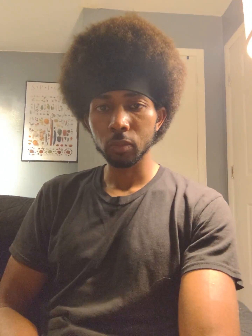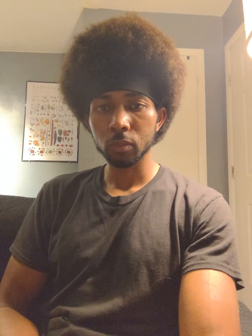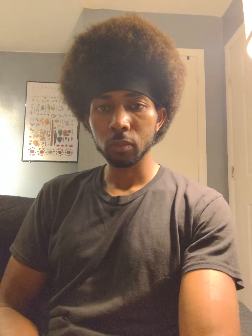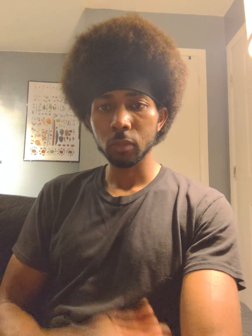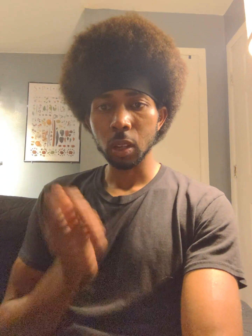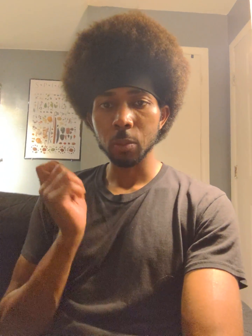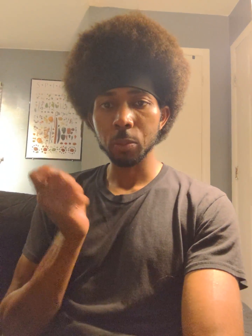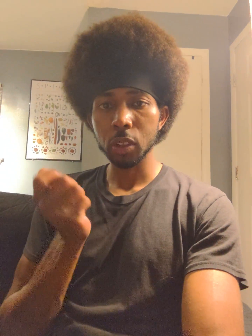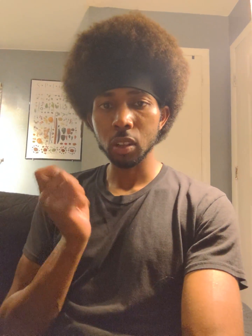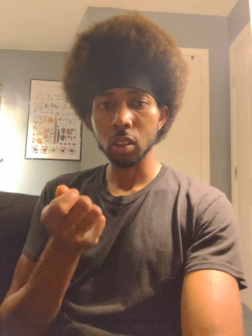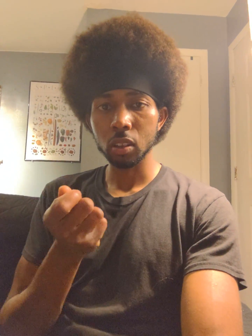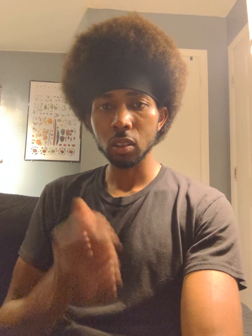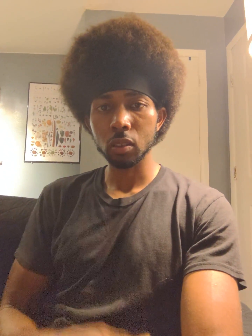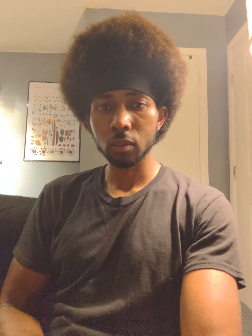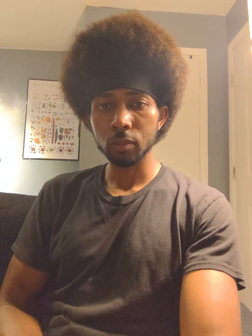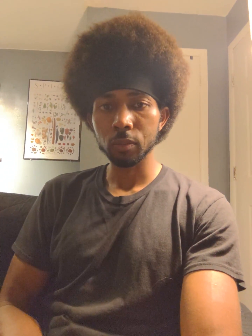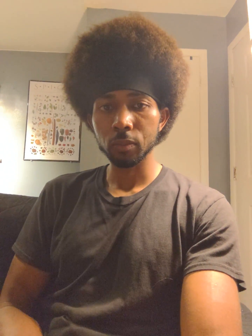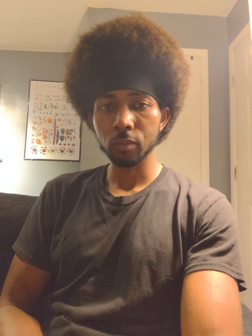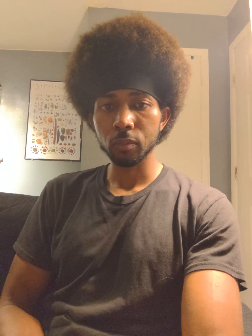bat